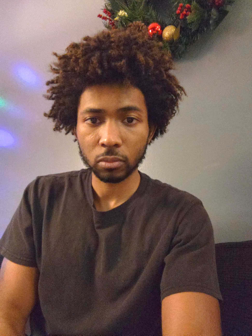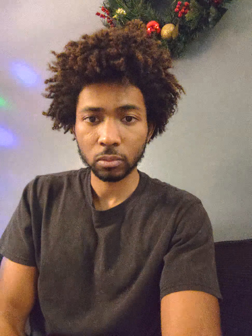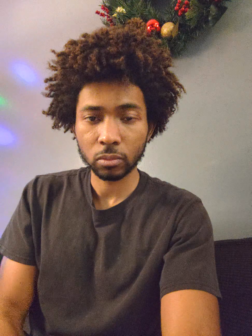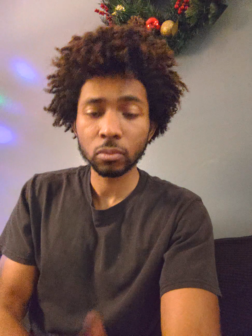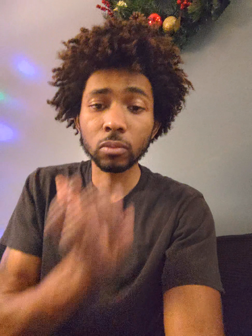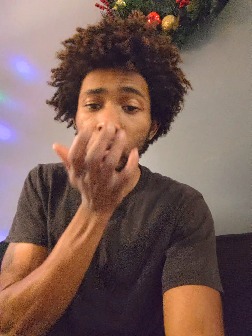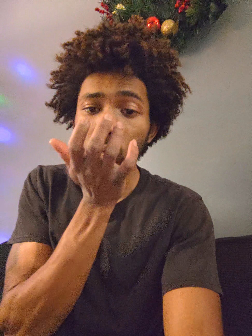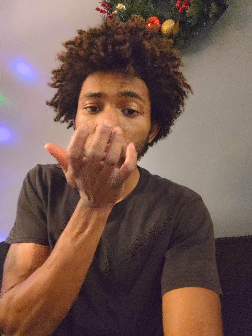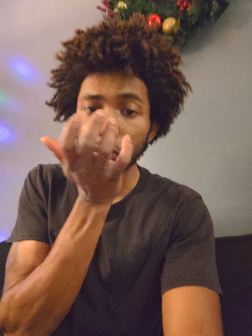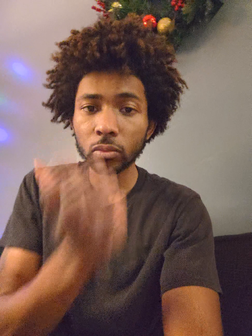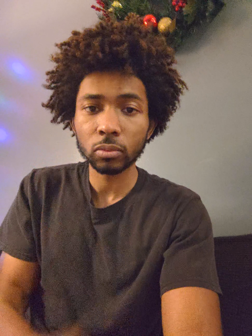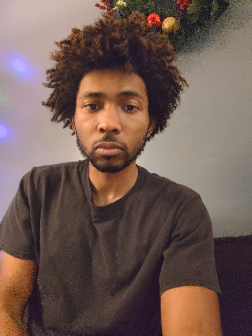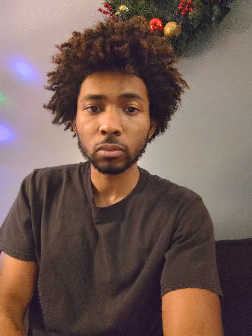grass